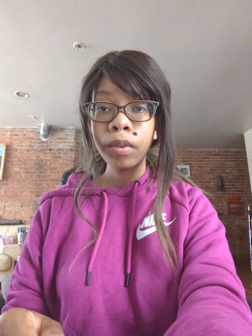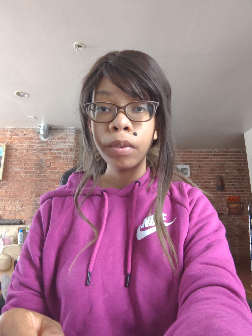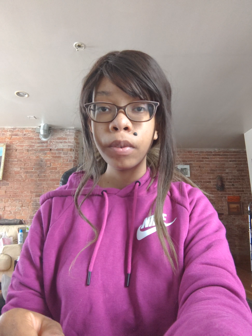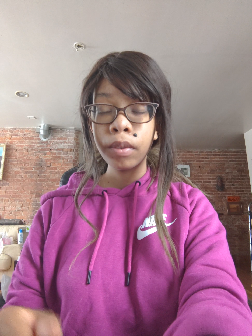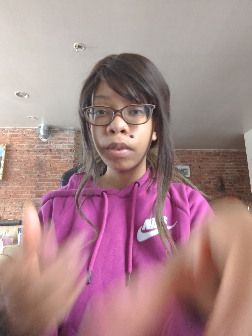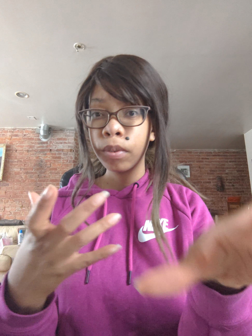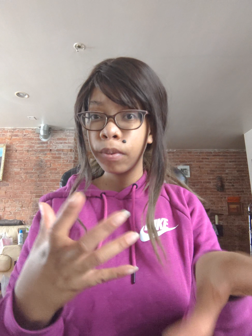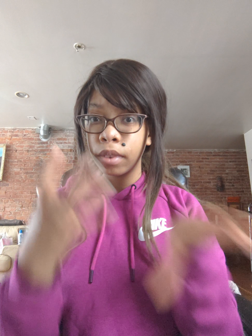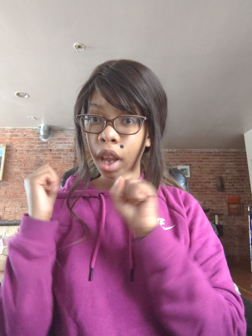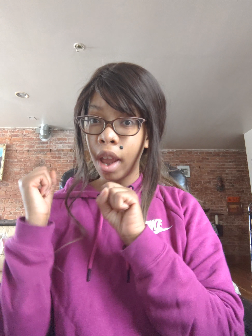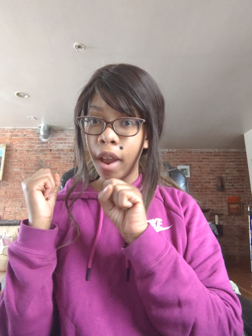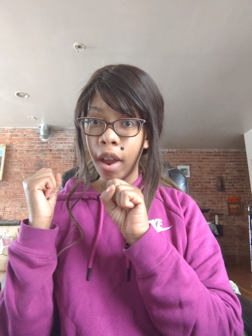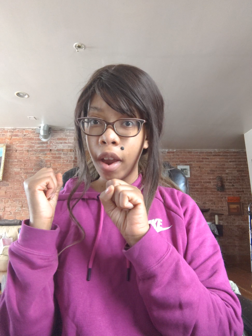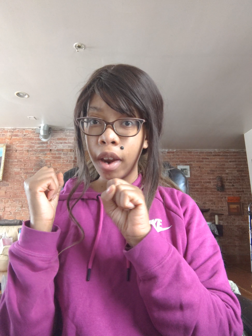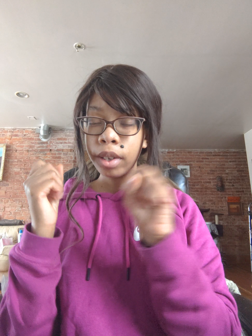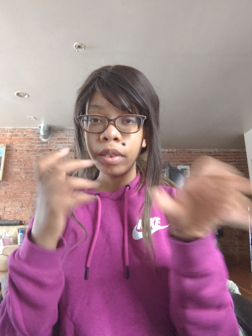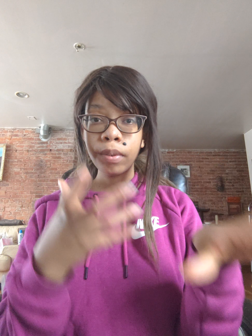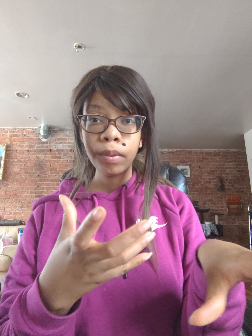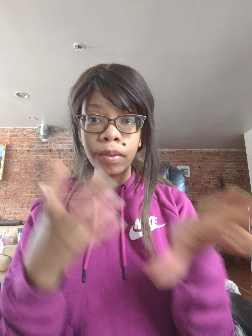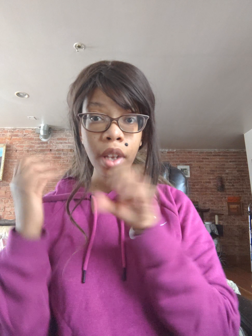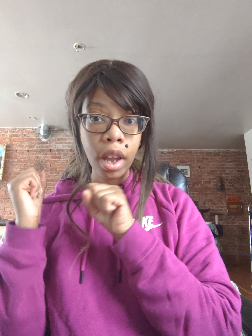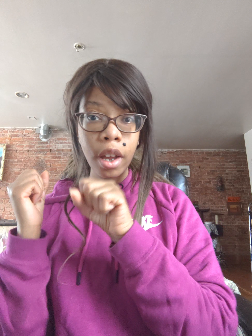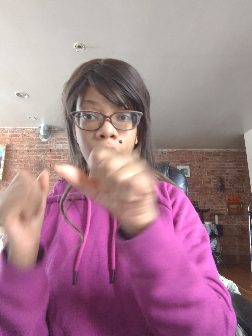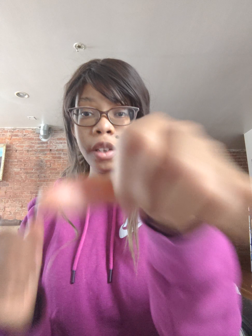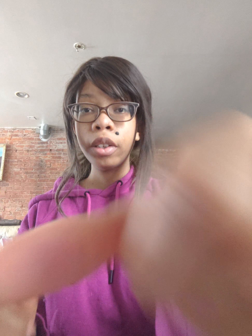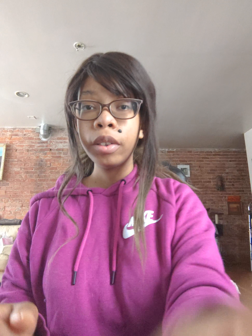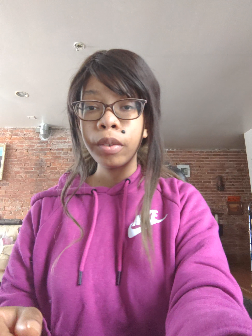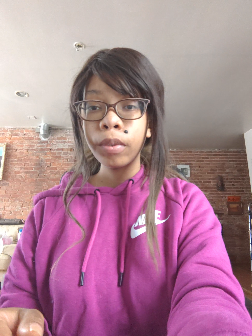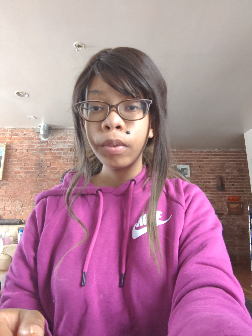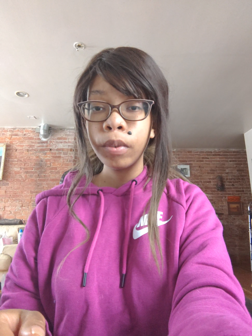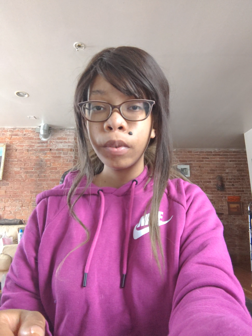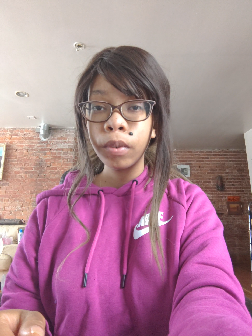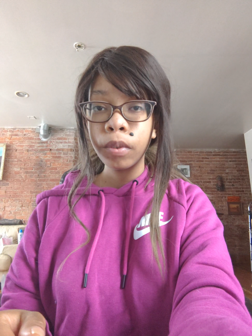fast